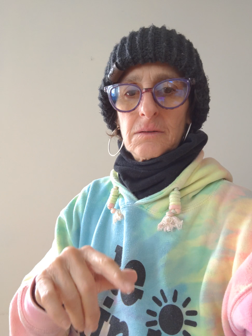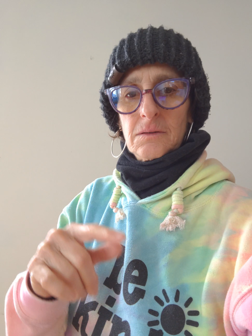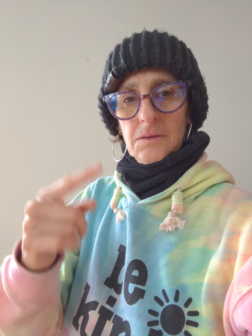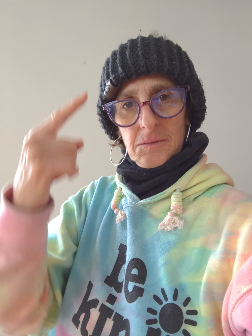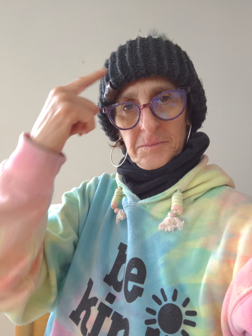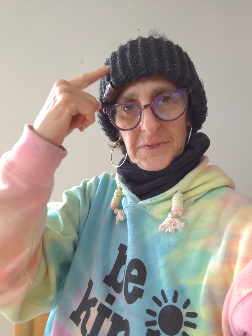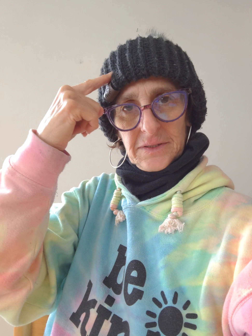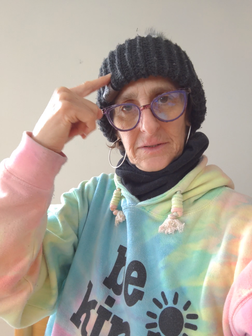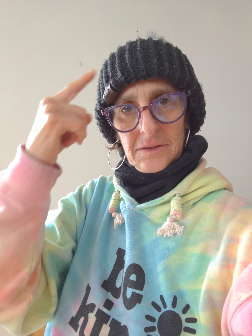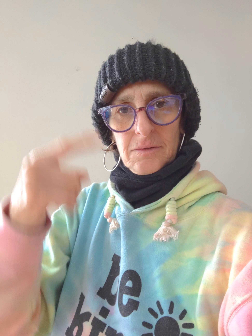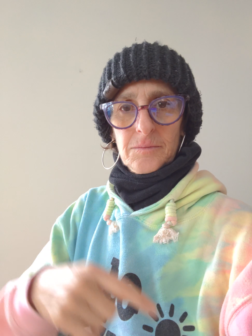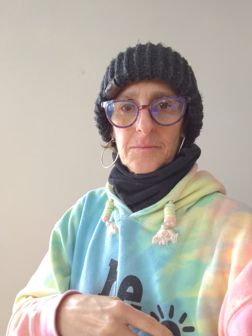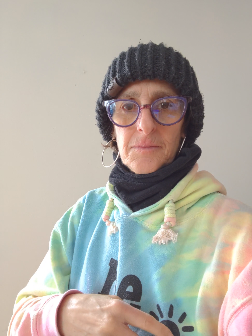penny